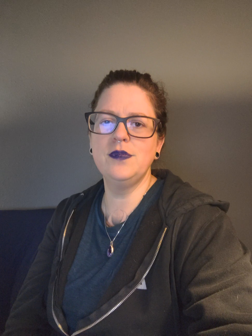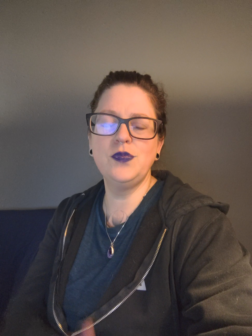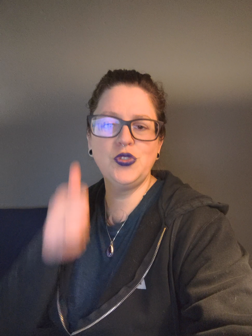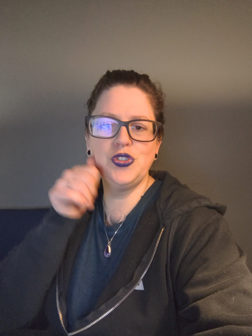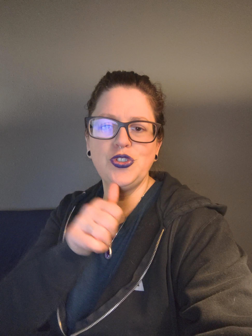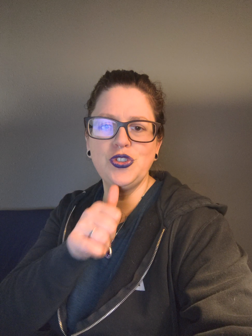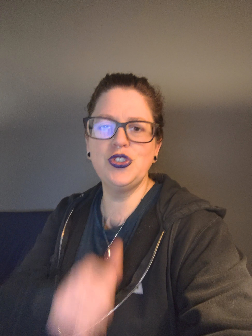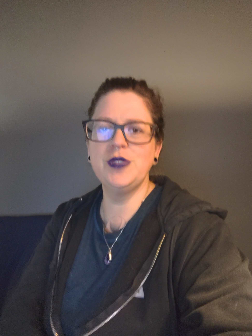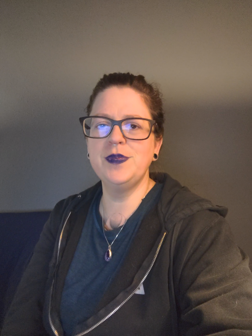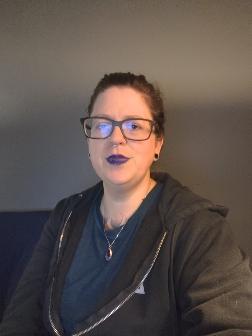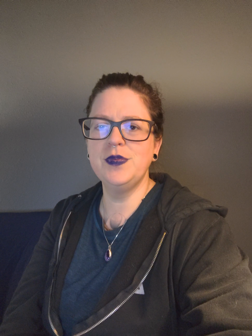girl